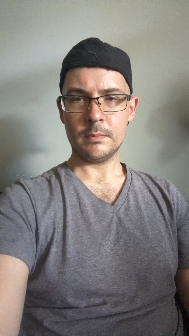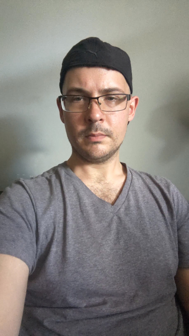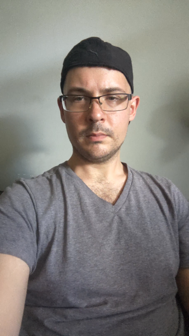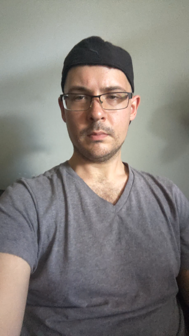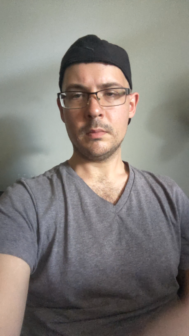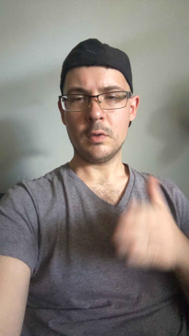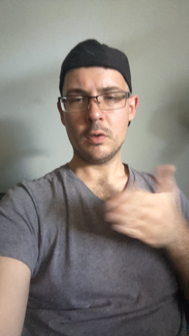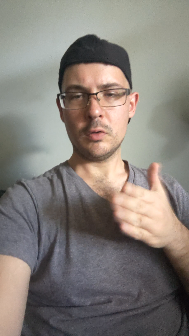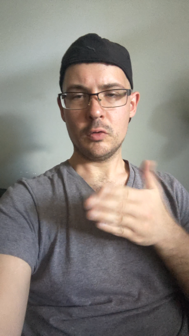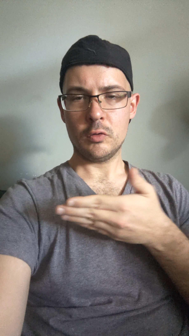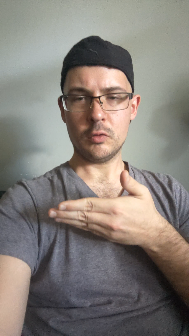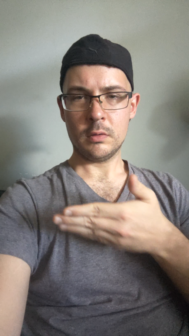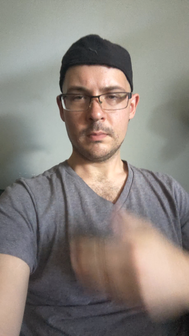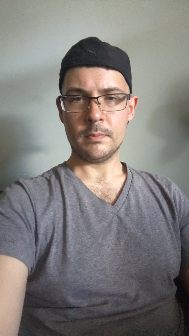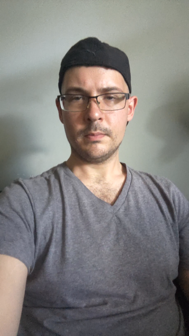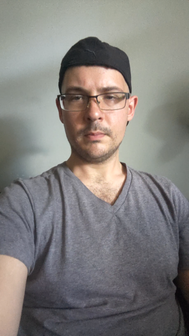cook